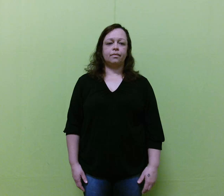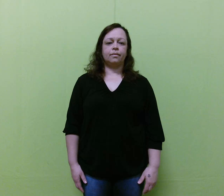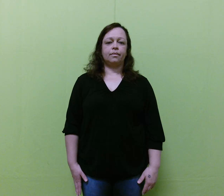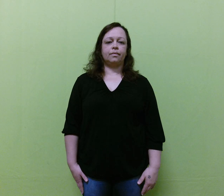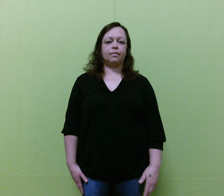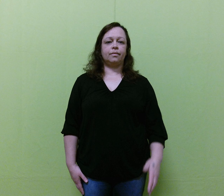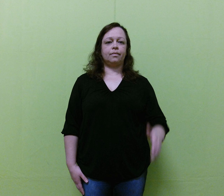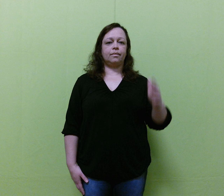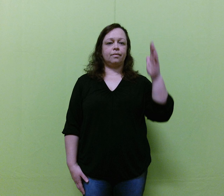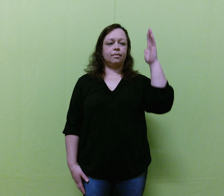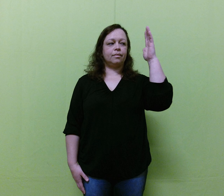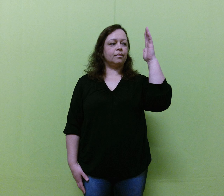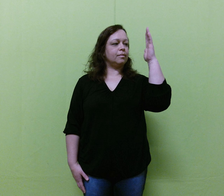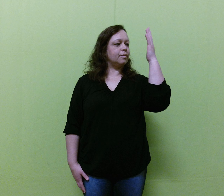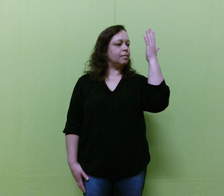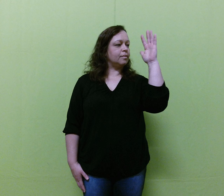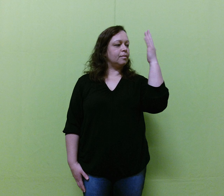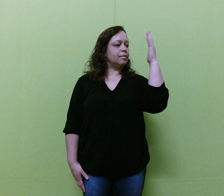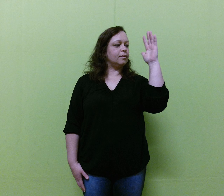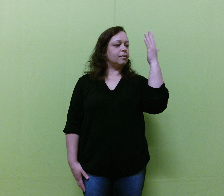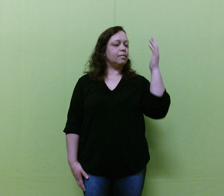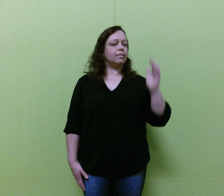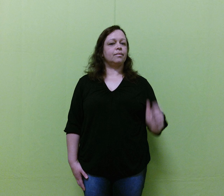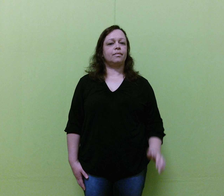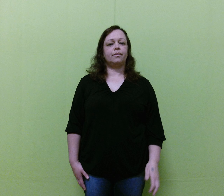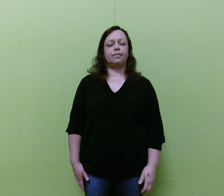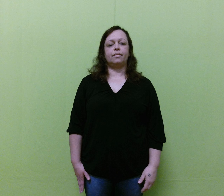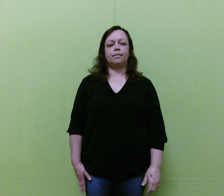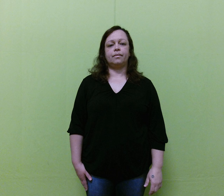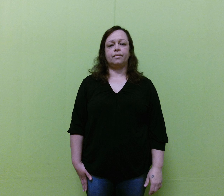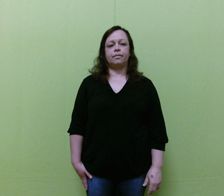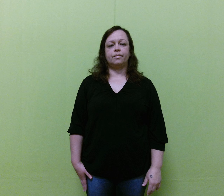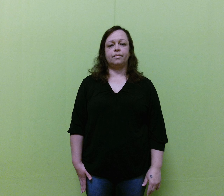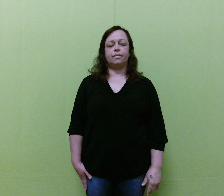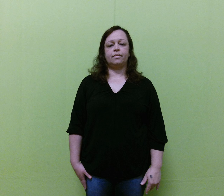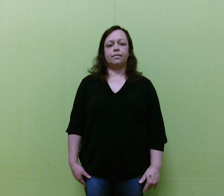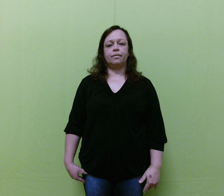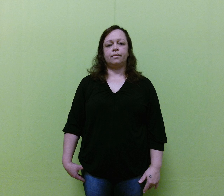espelho